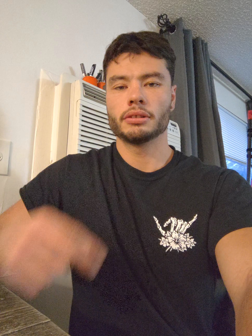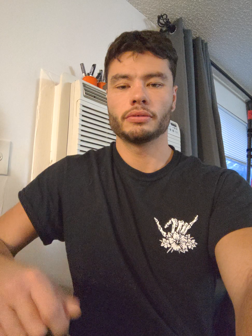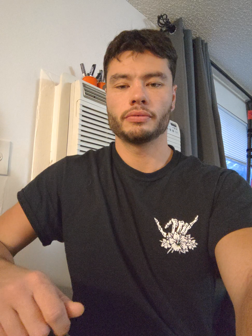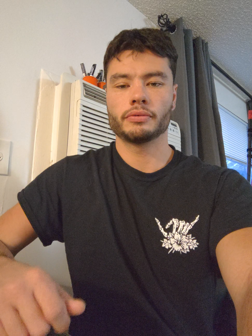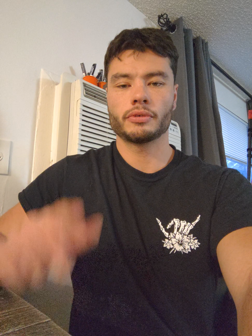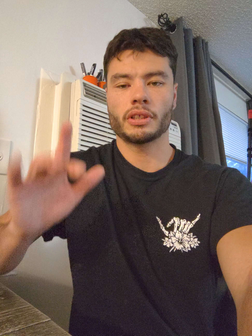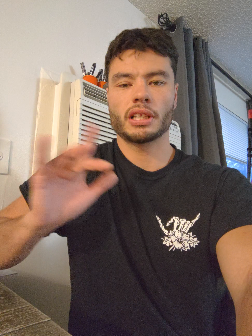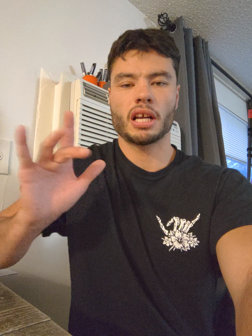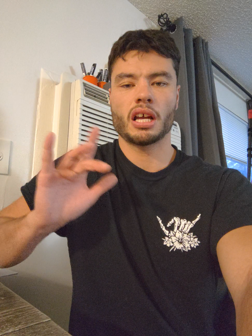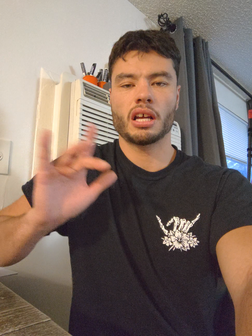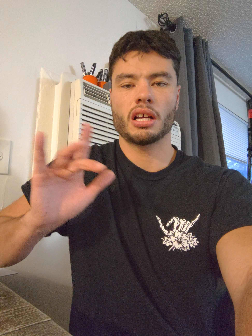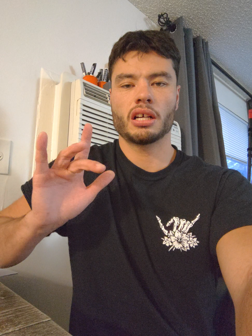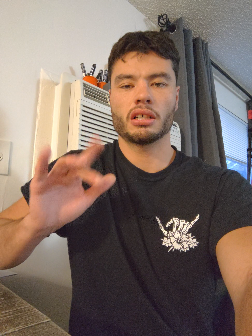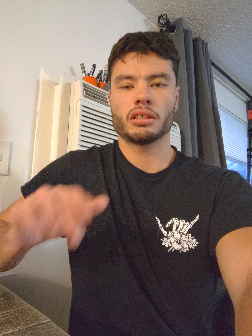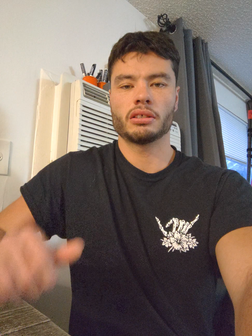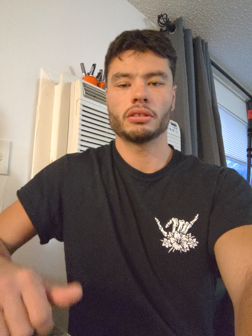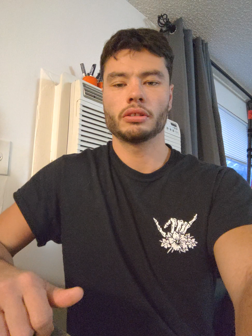yucky